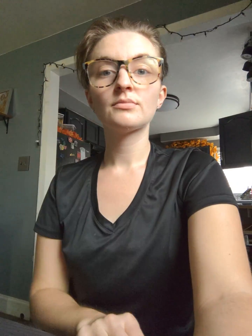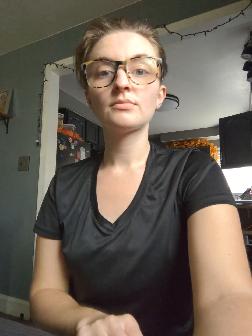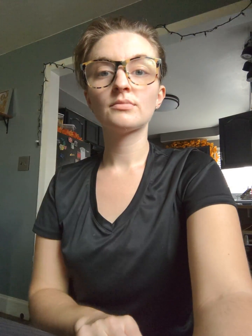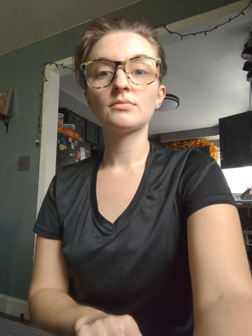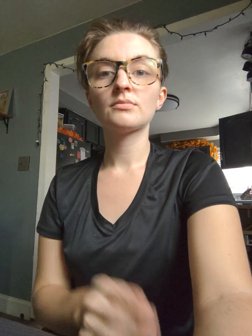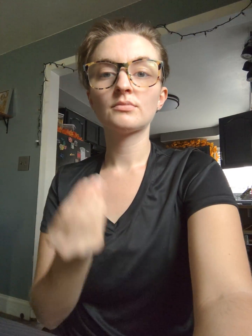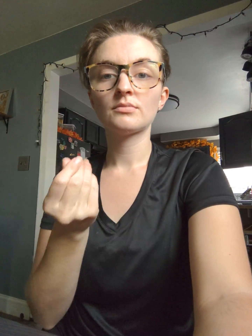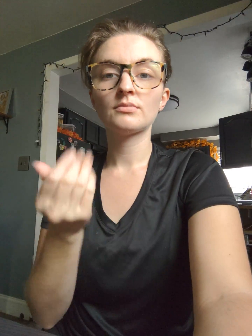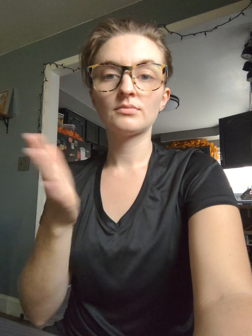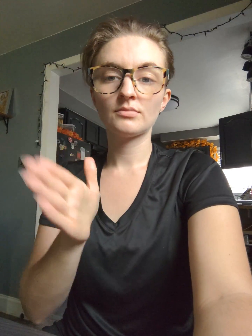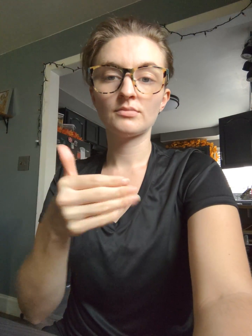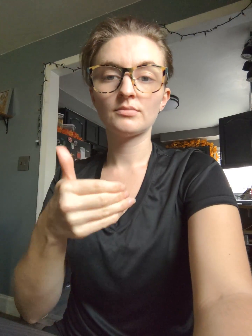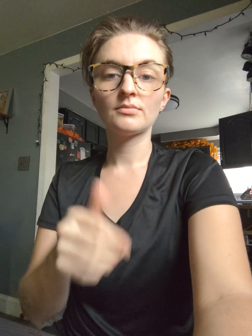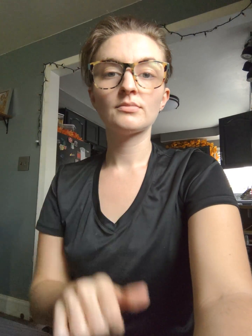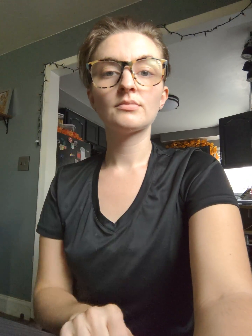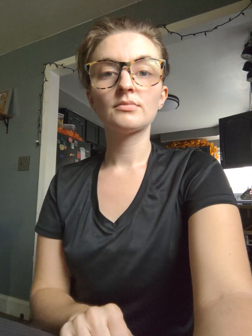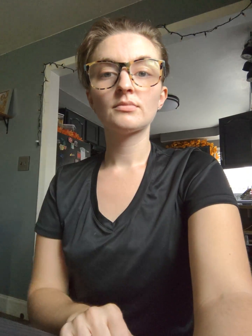sandbox